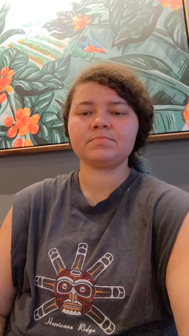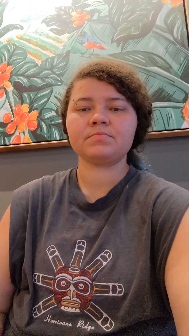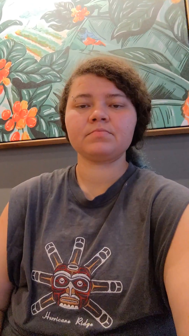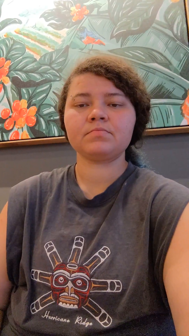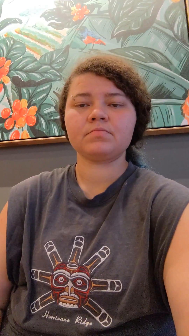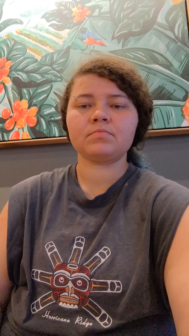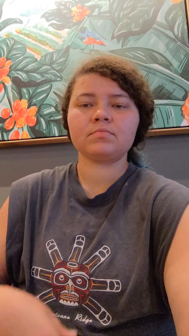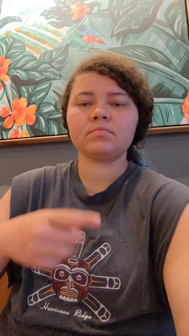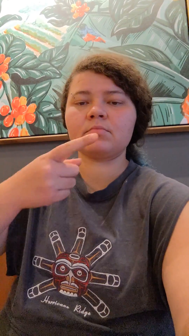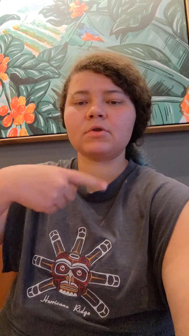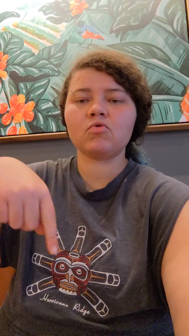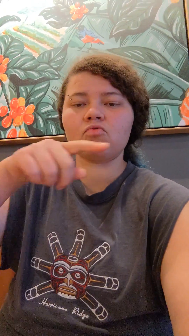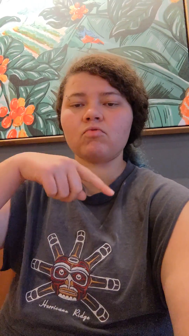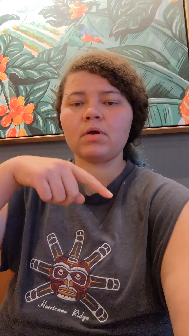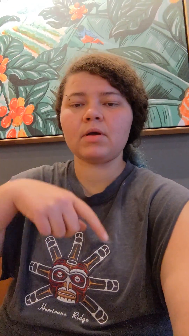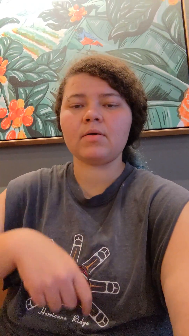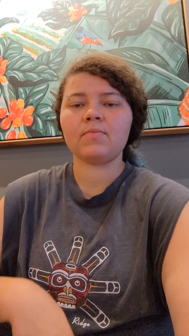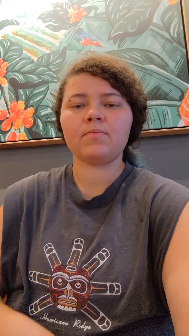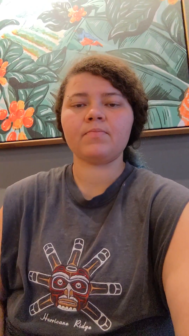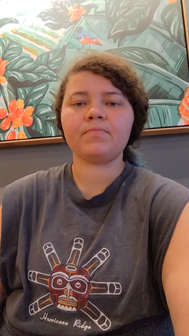around